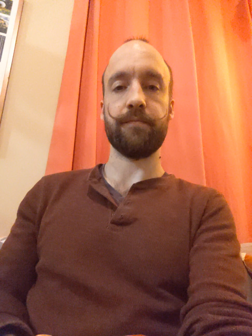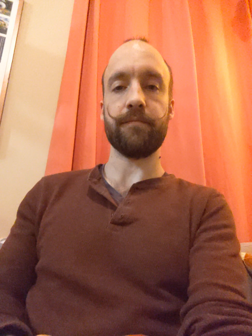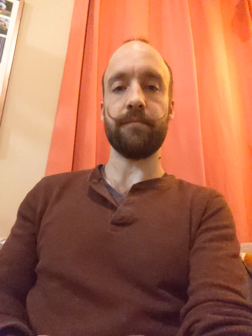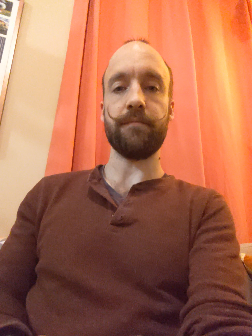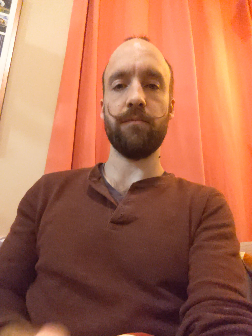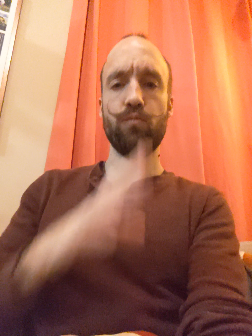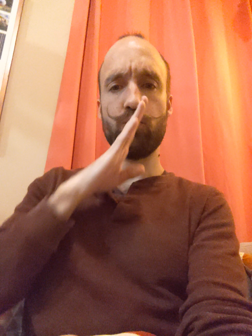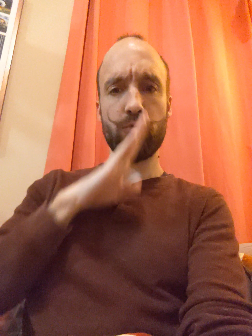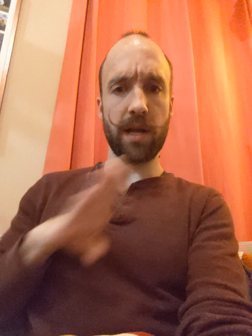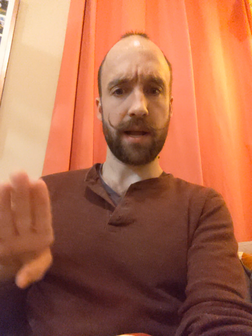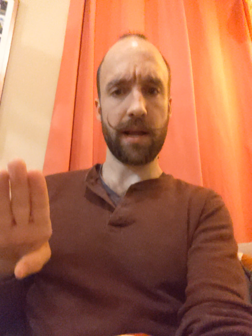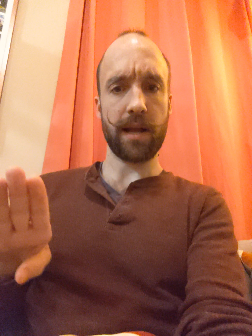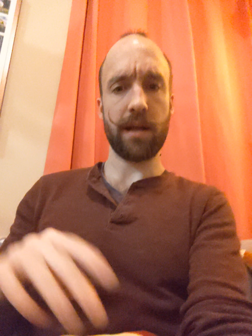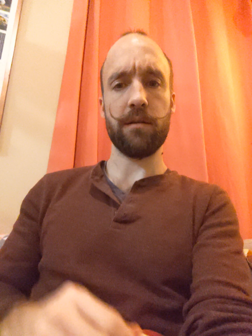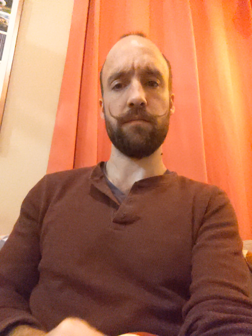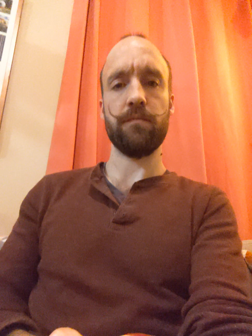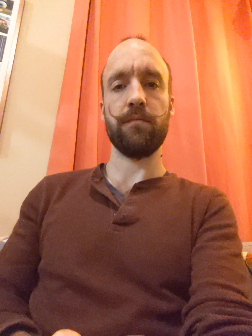quiet